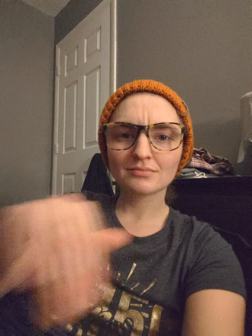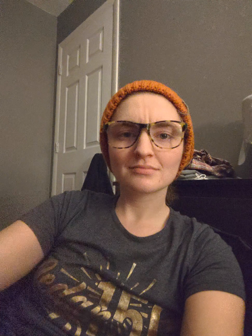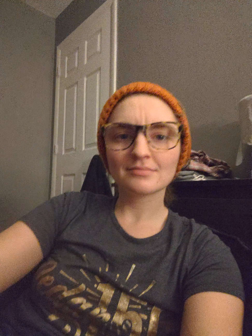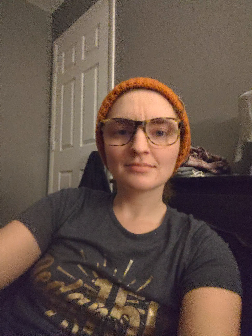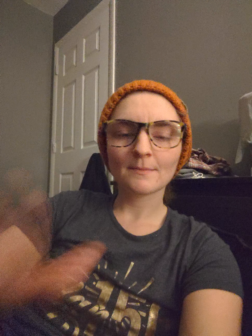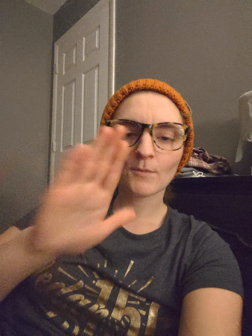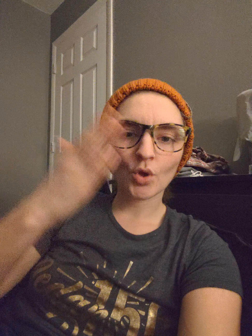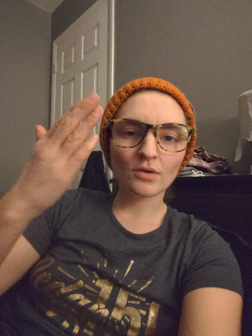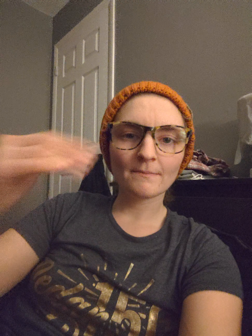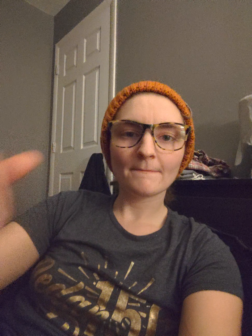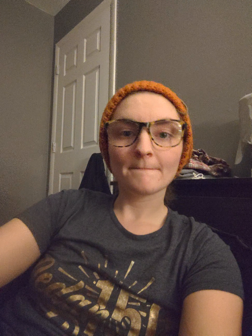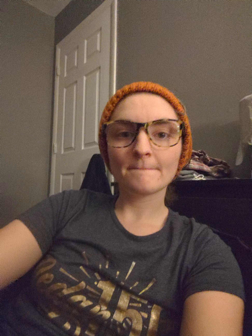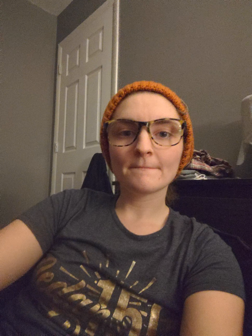book